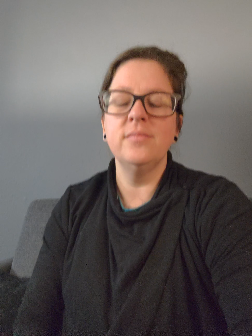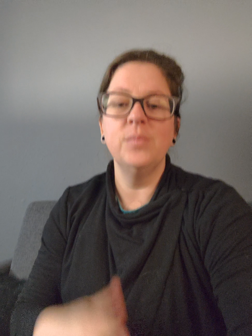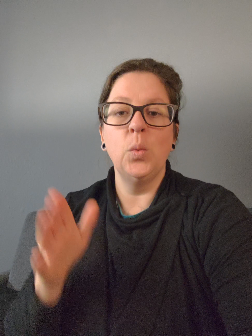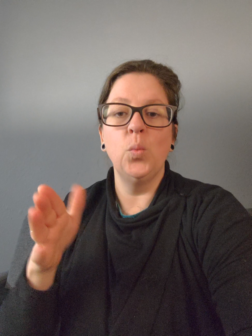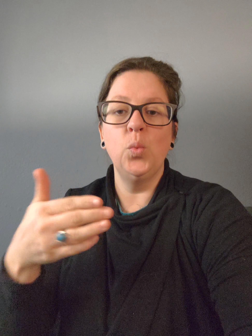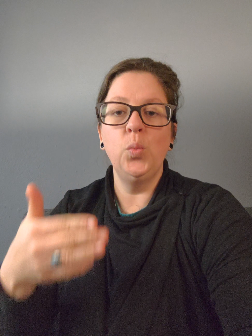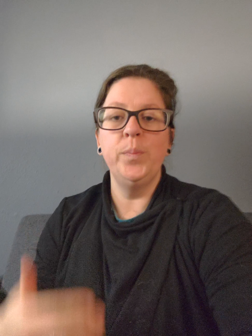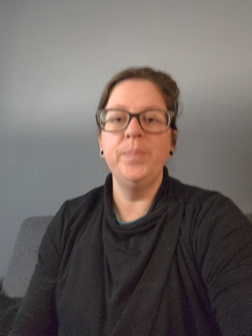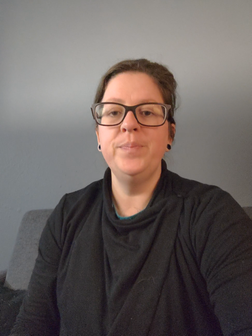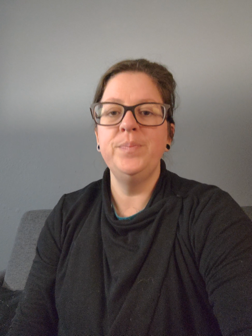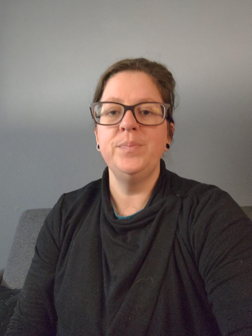room